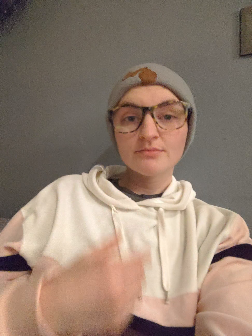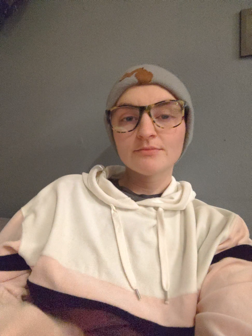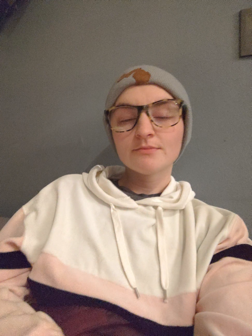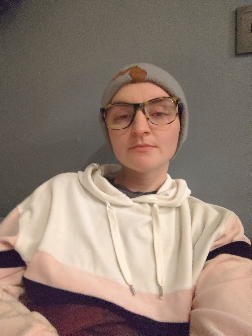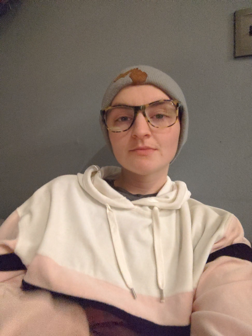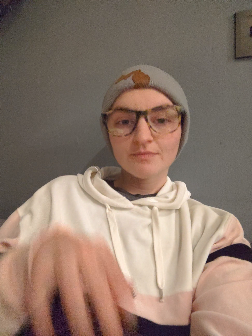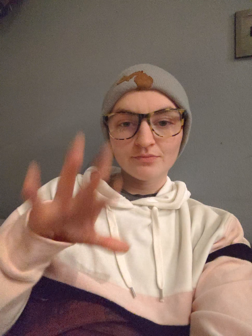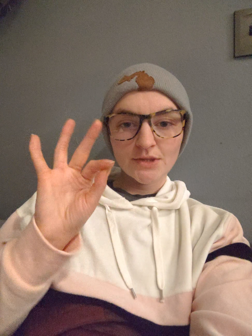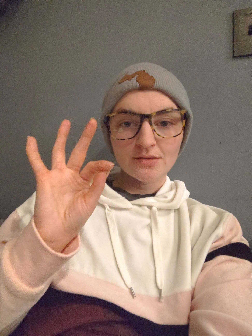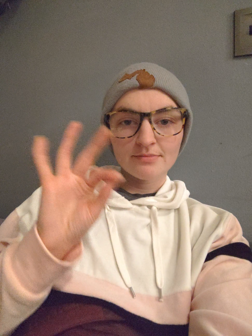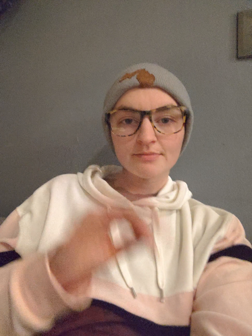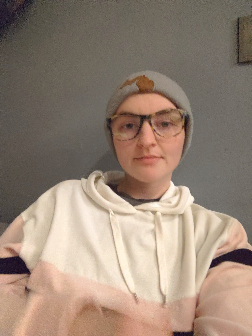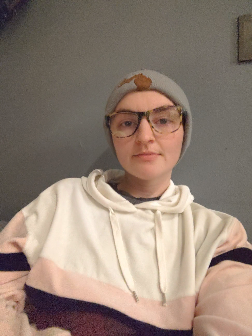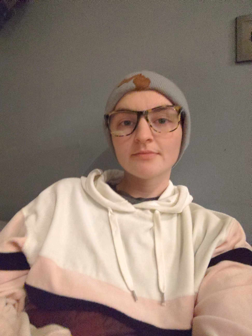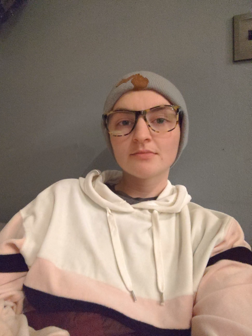find